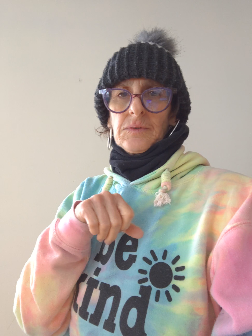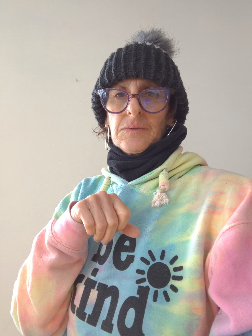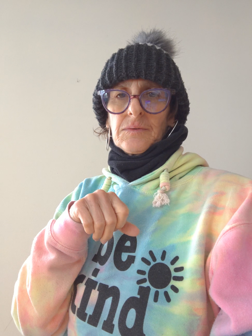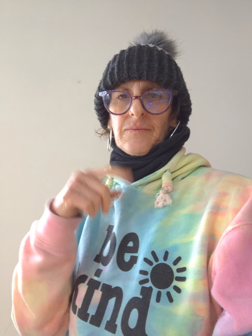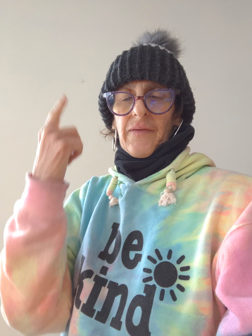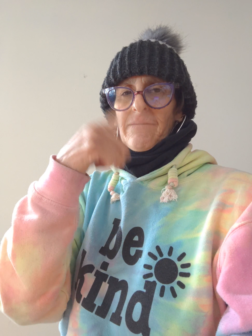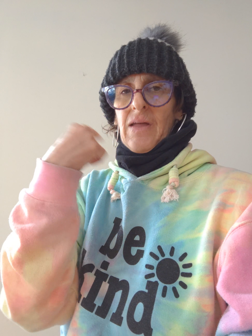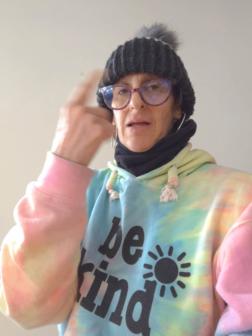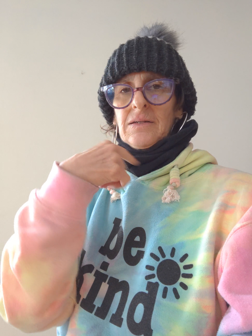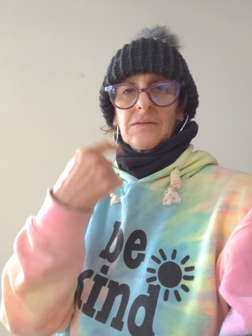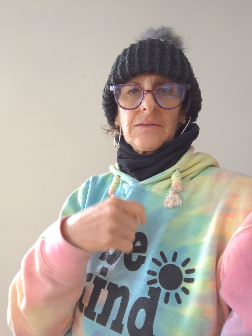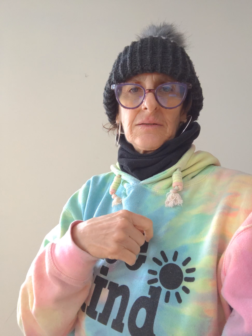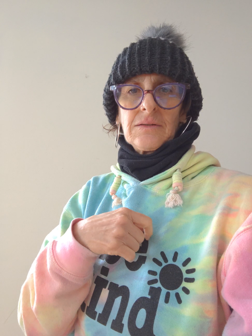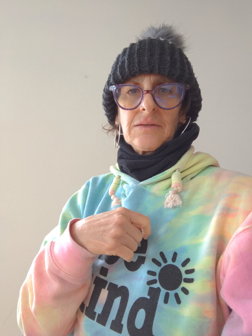face